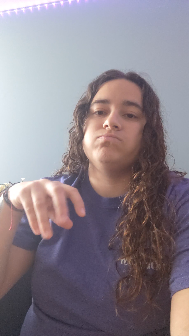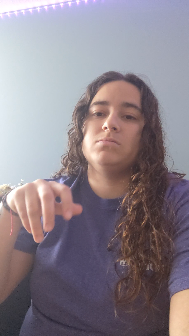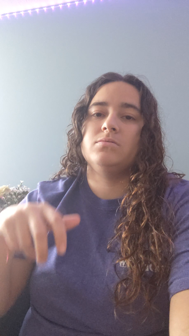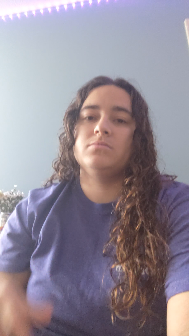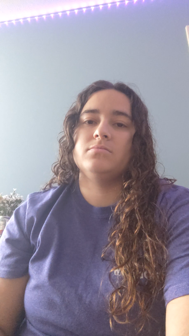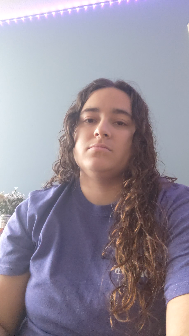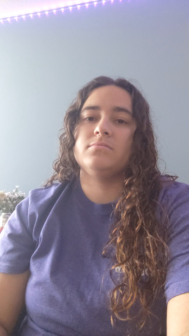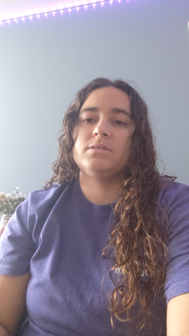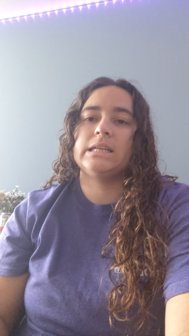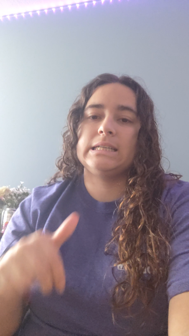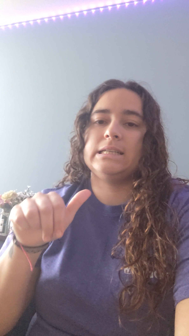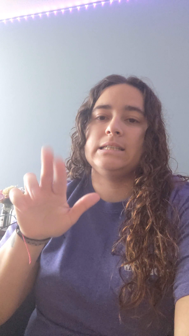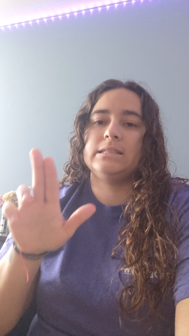lick